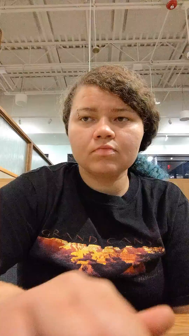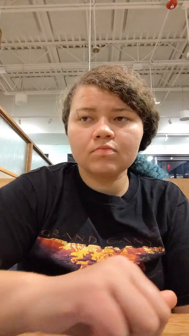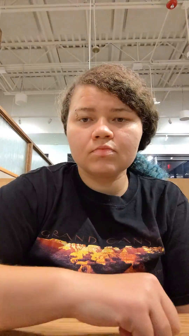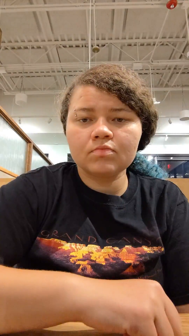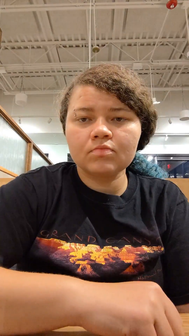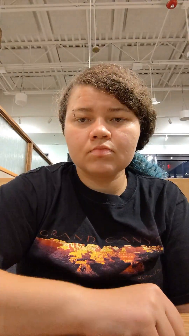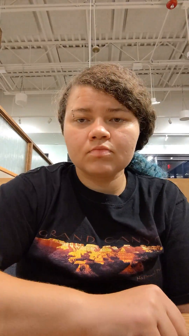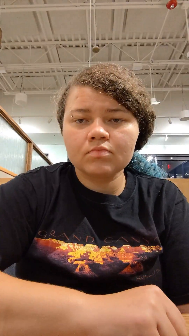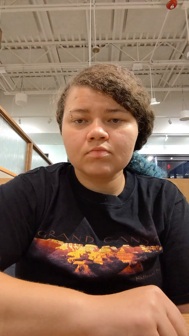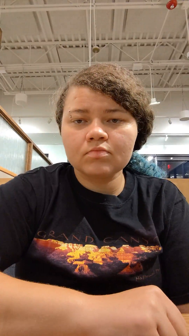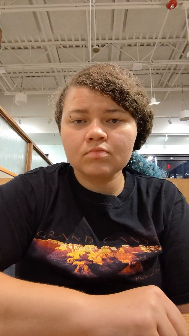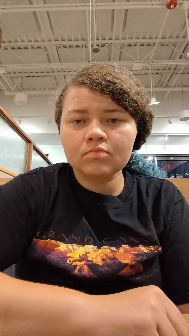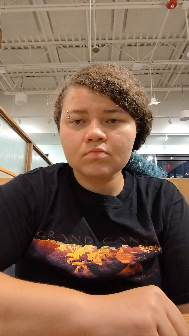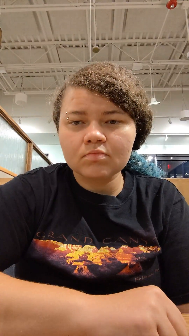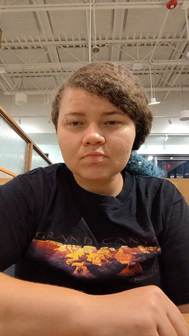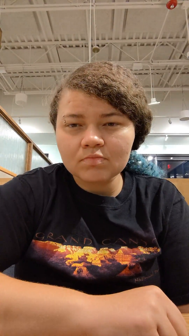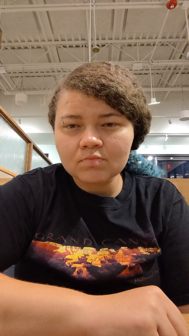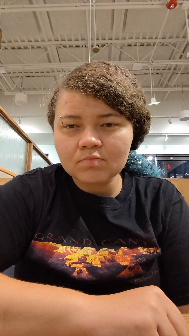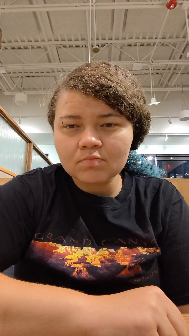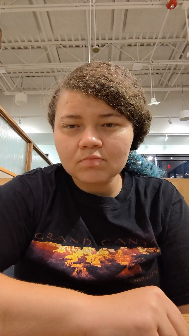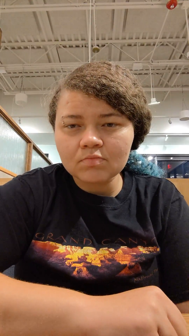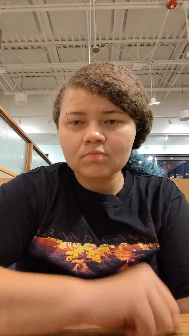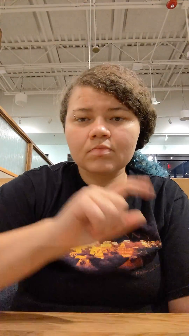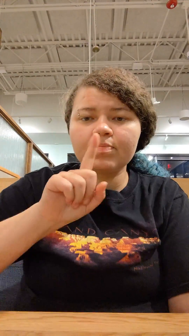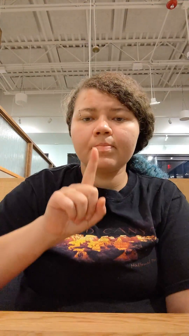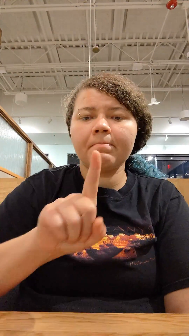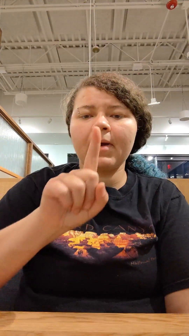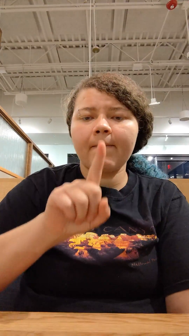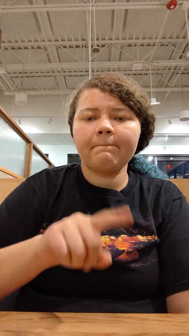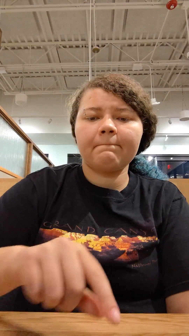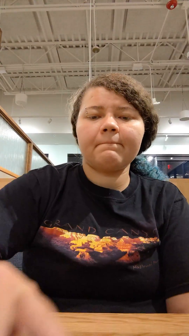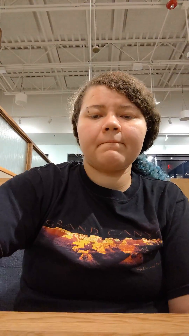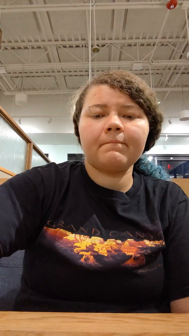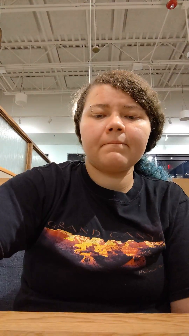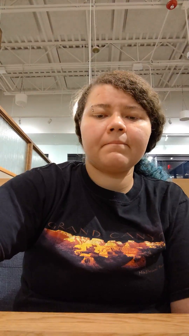bump